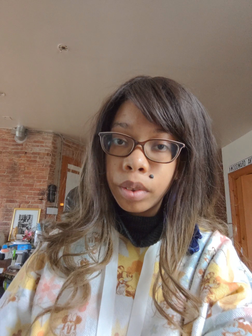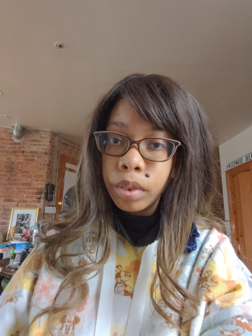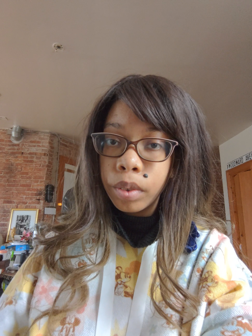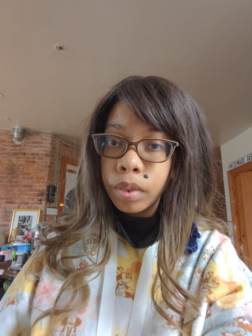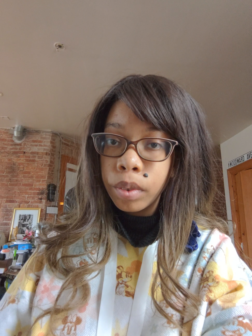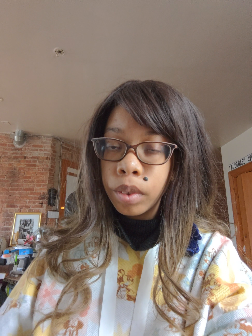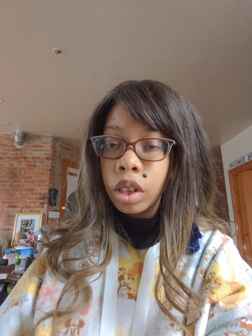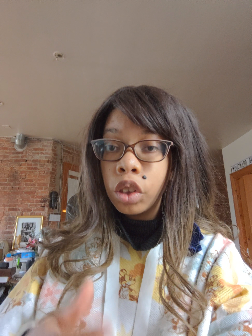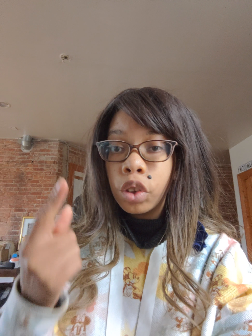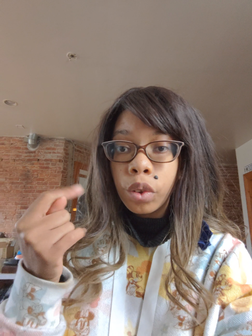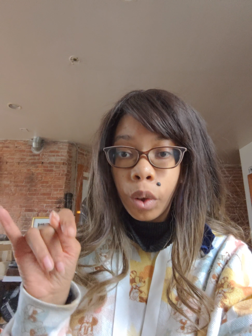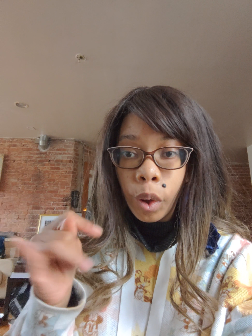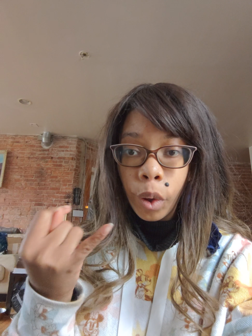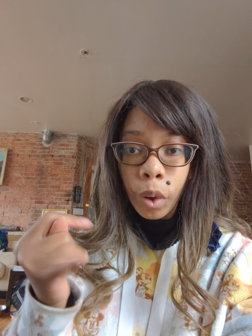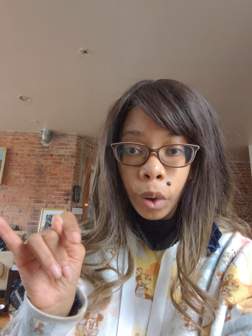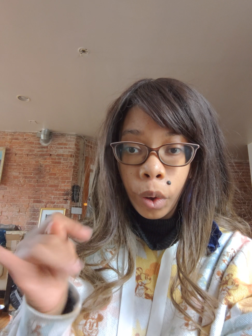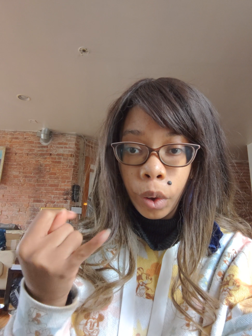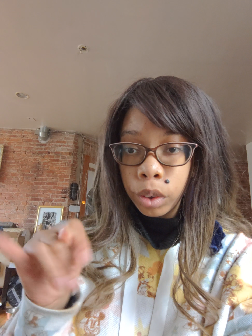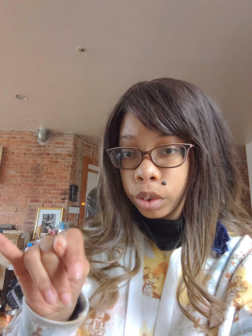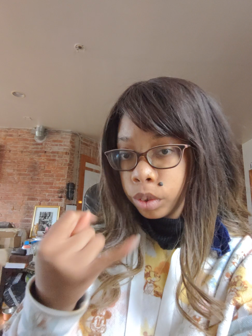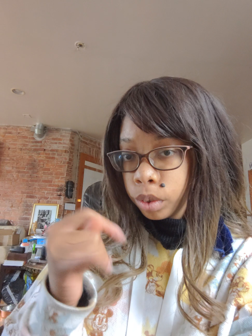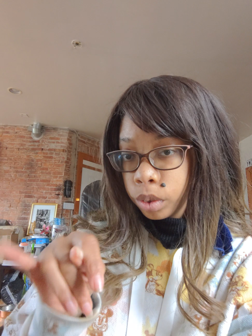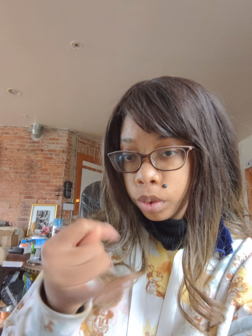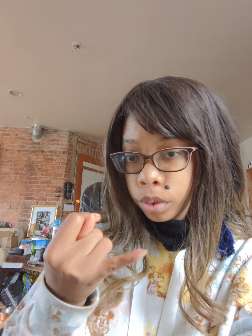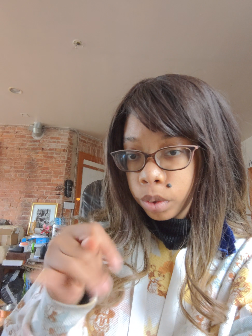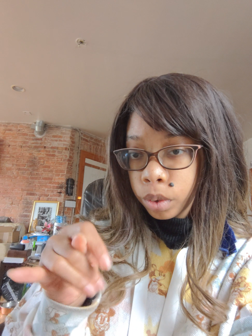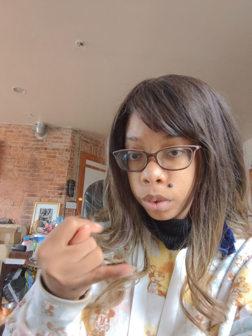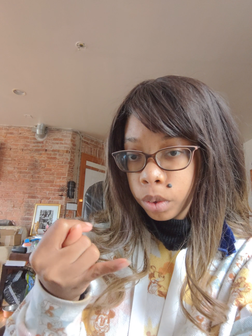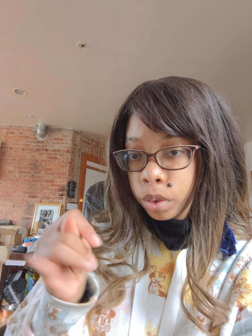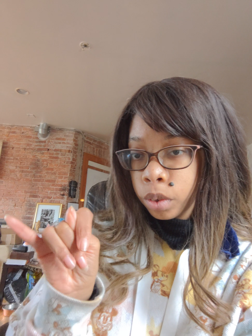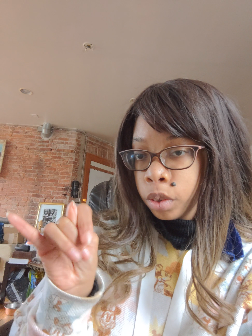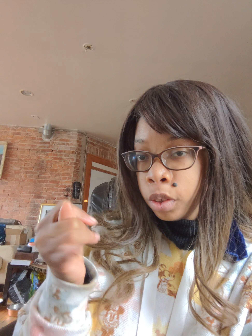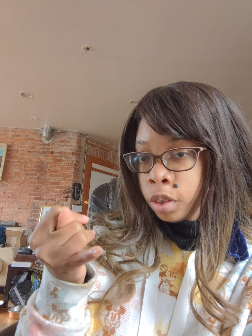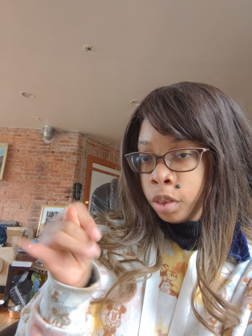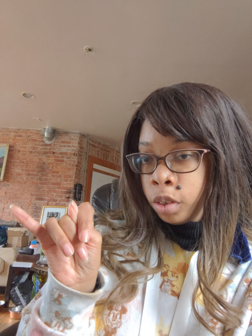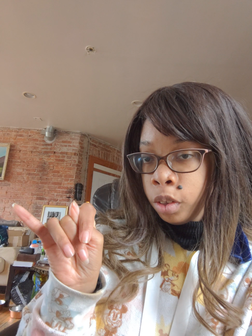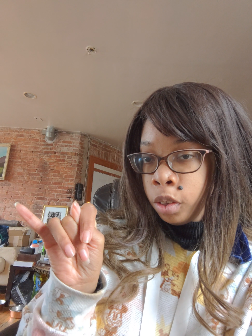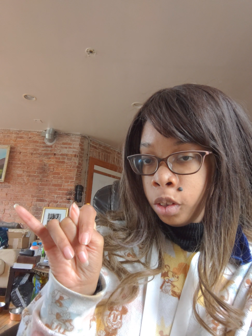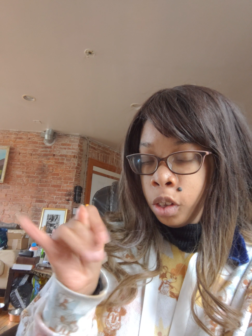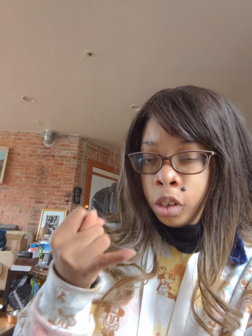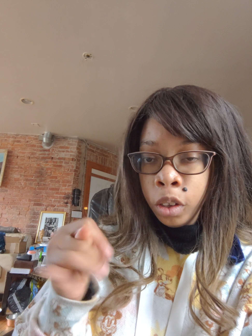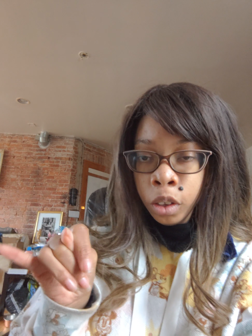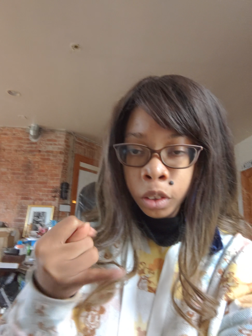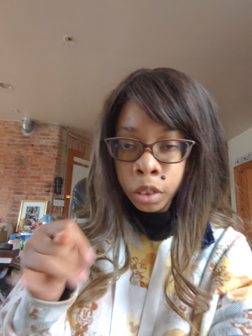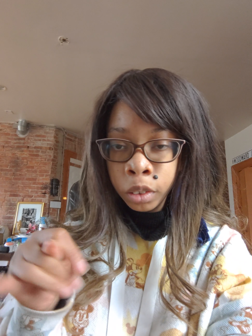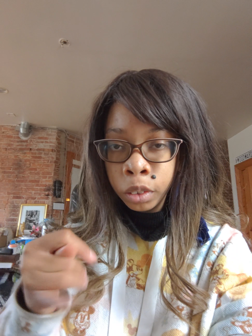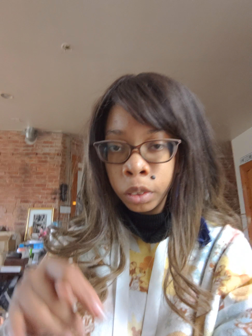toy